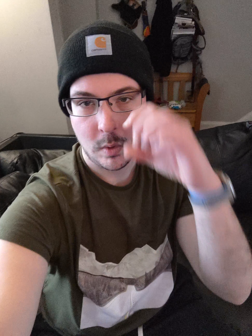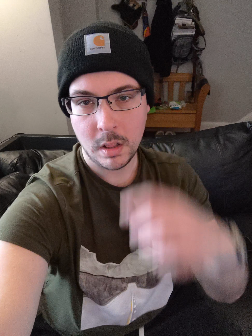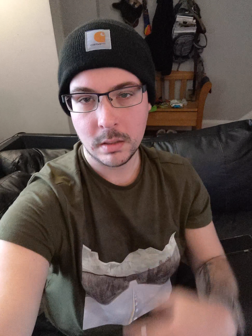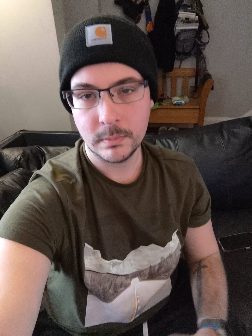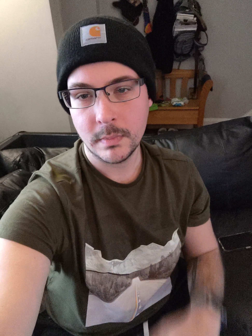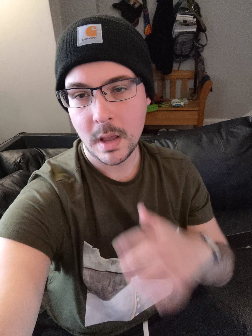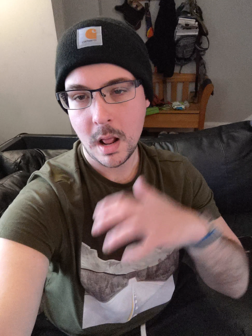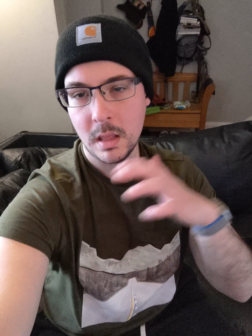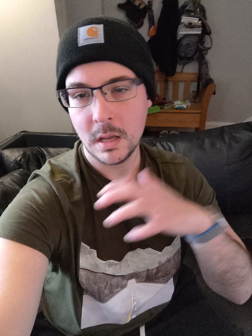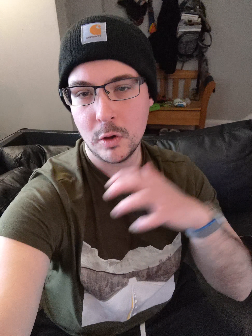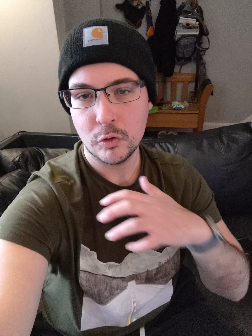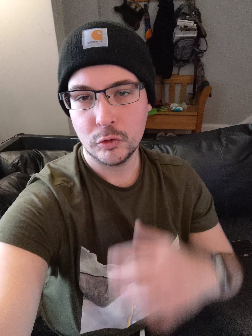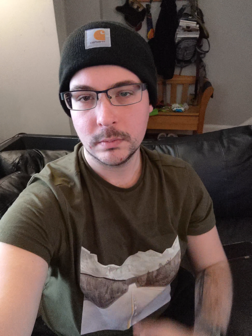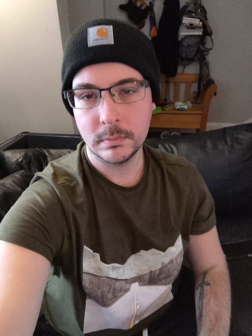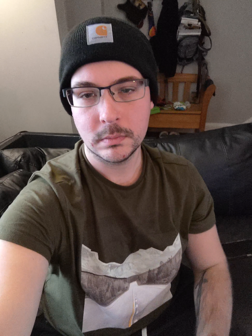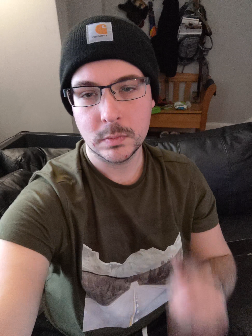alligator